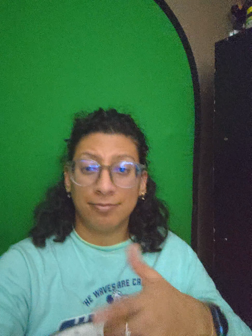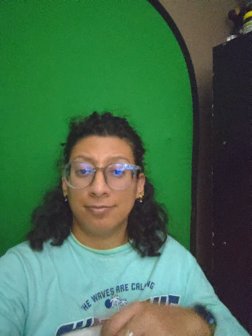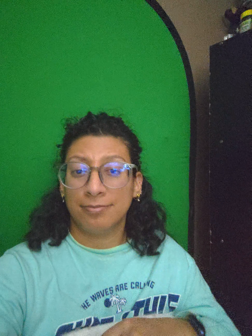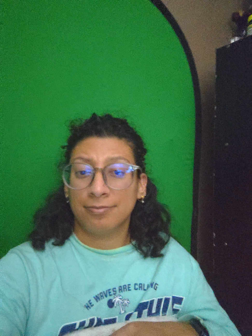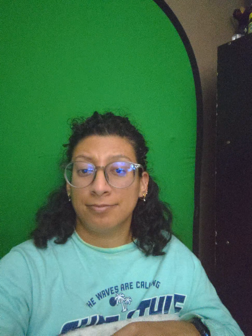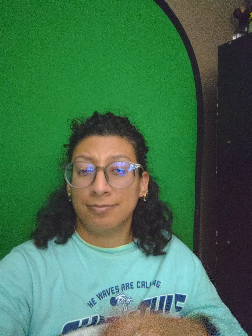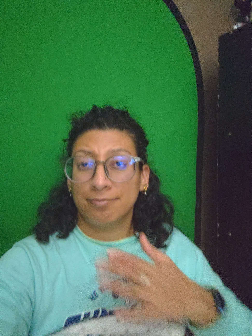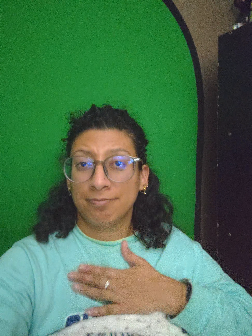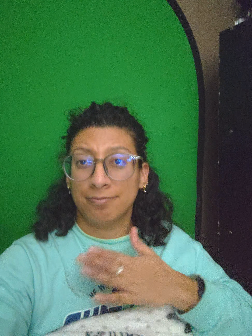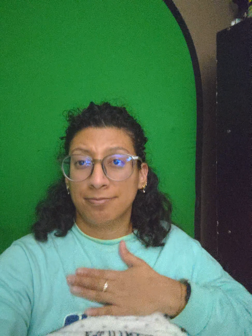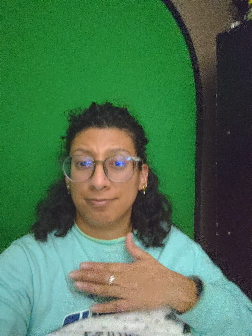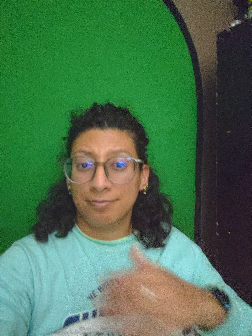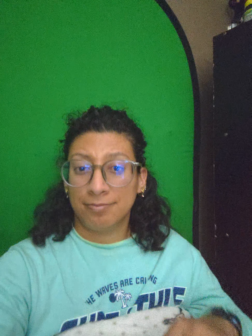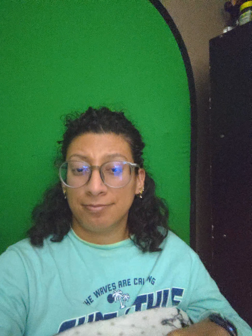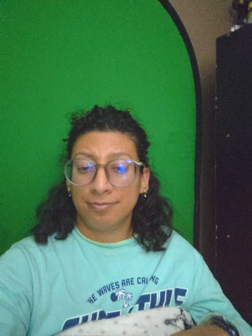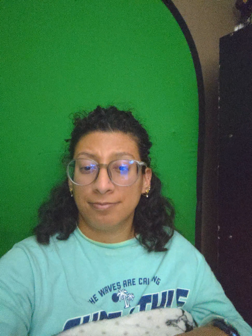my